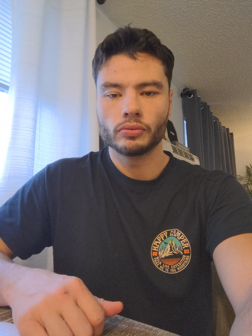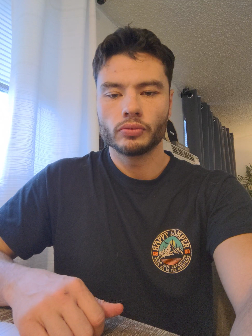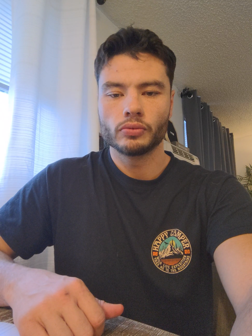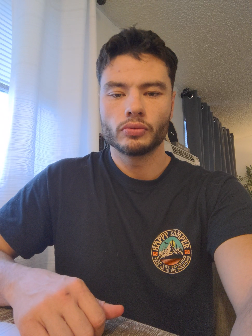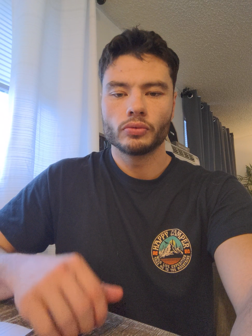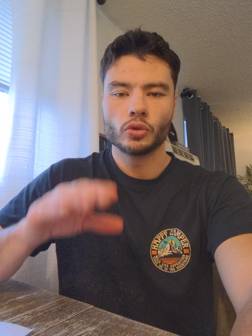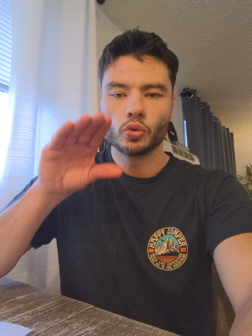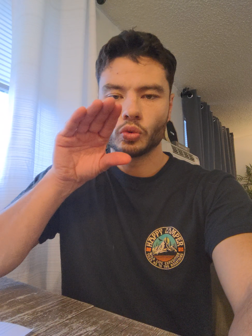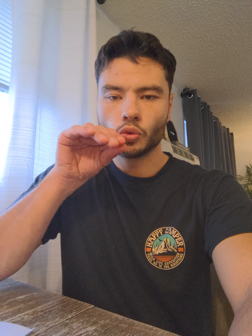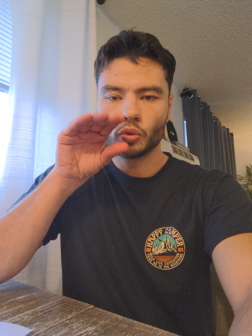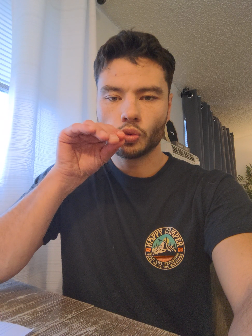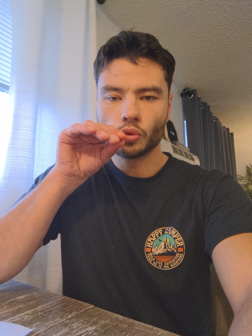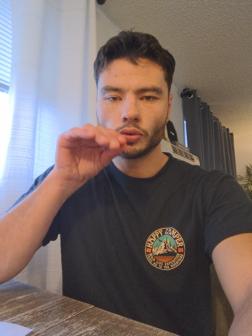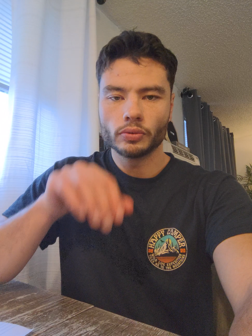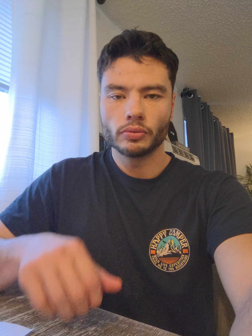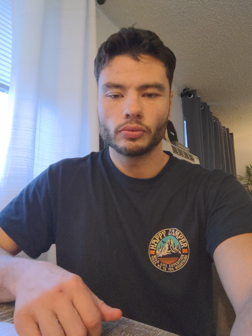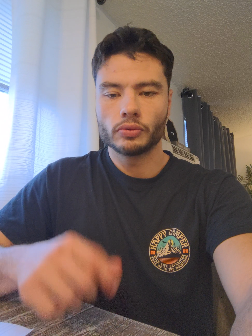goose